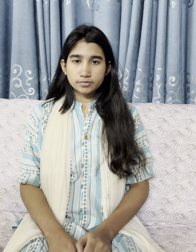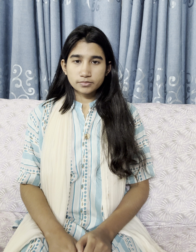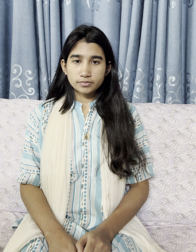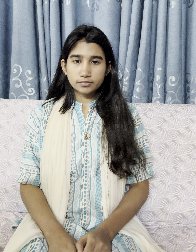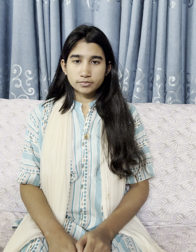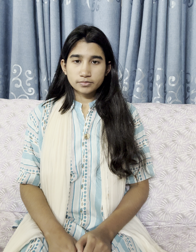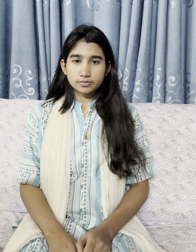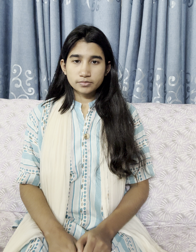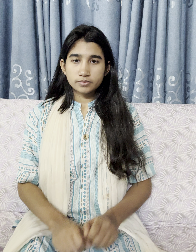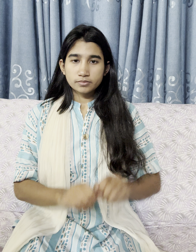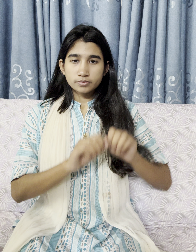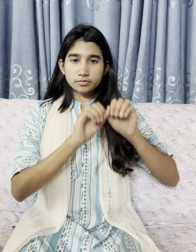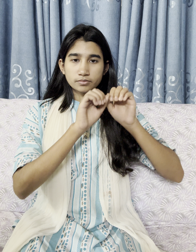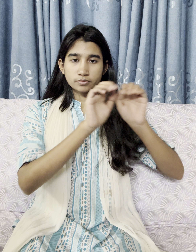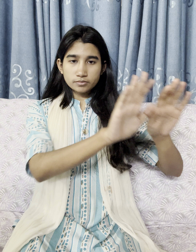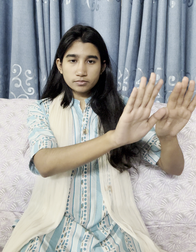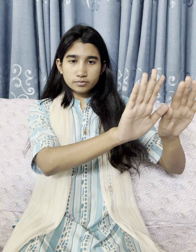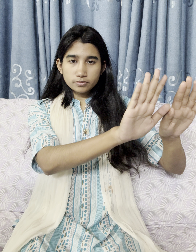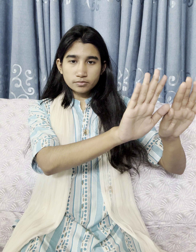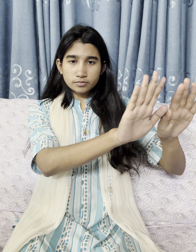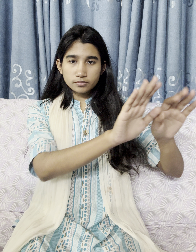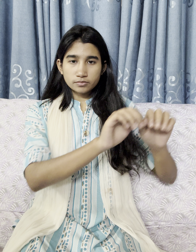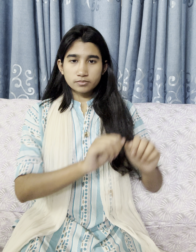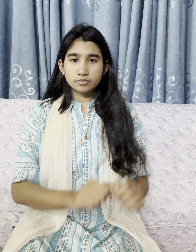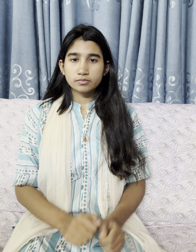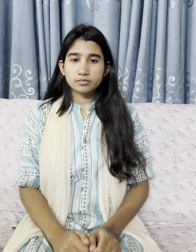ধাক্কা দেওয়া